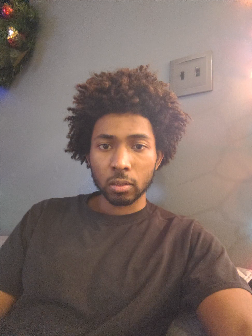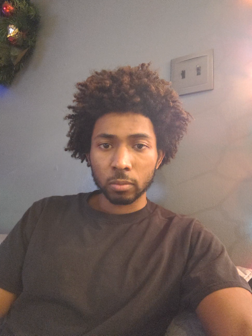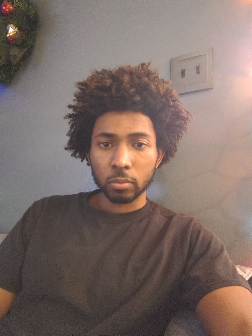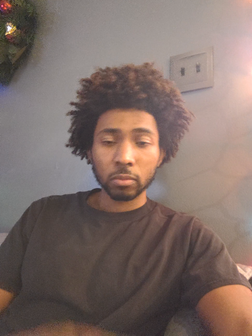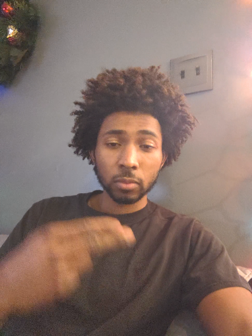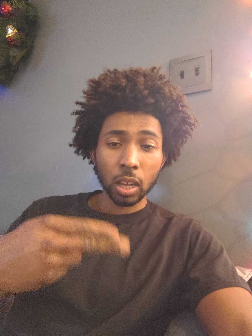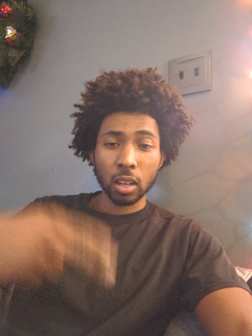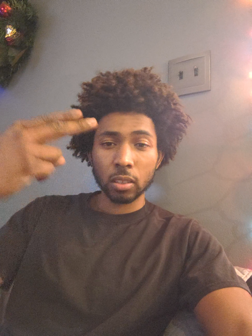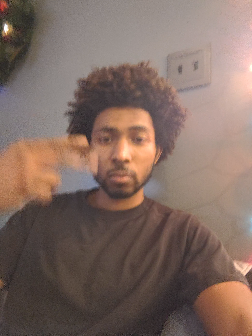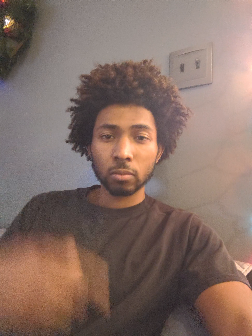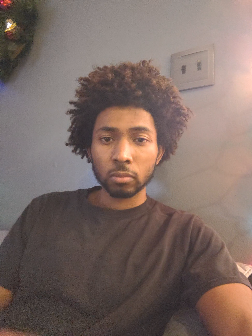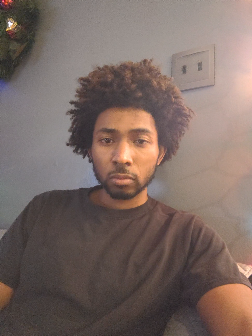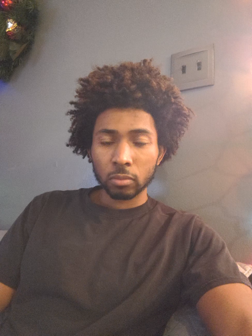high